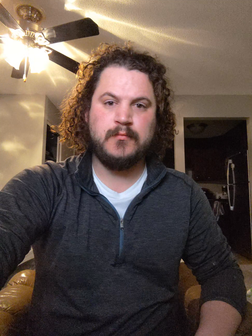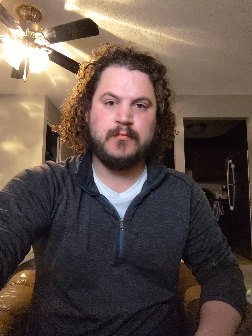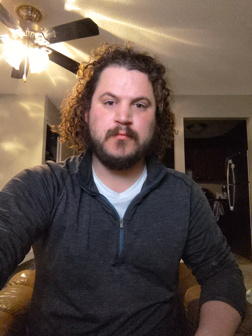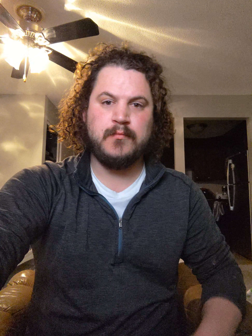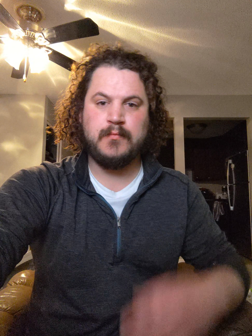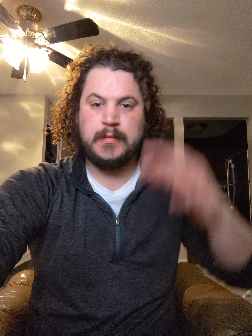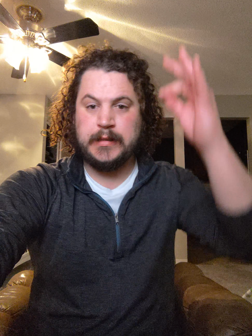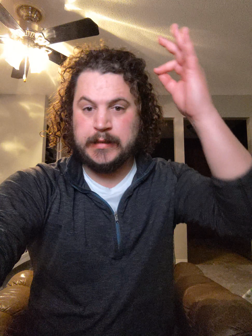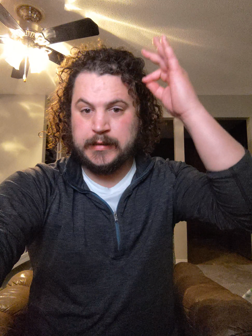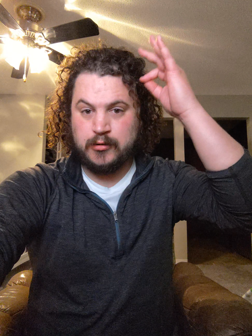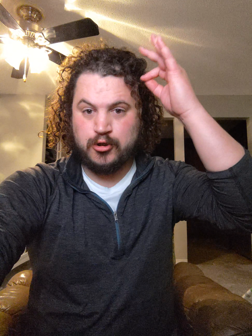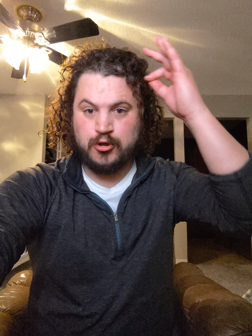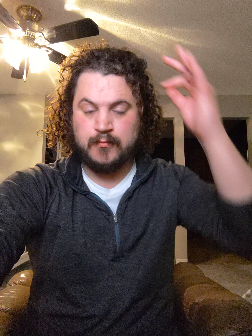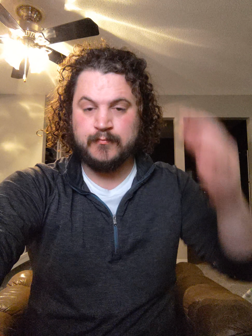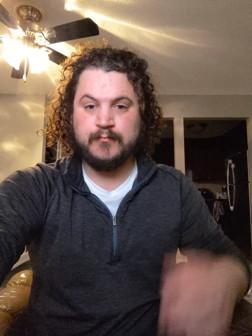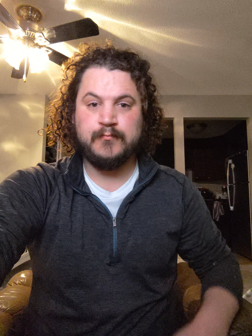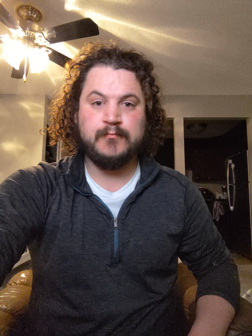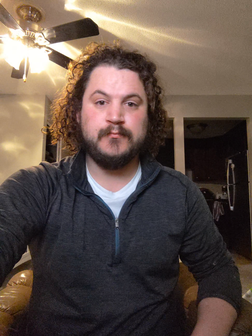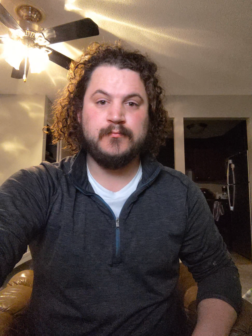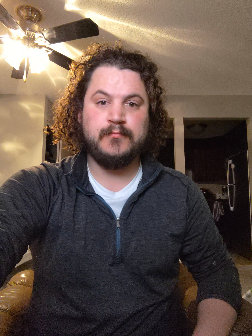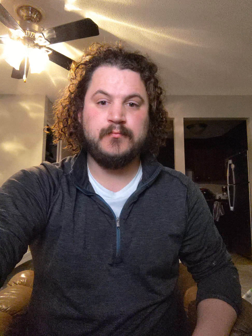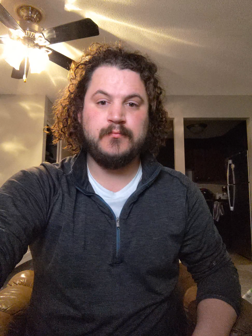hair